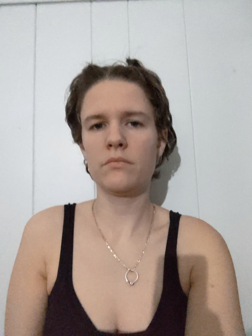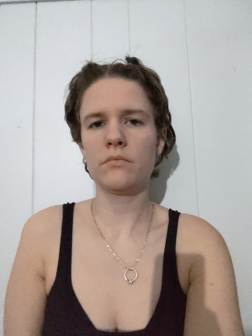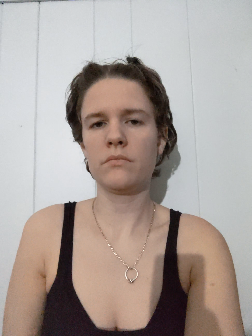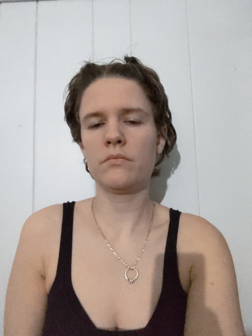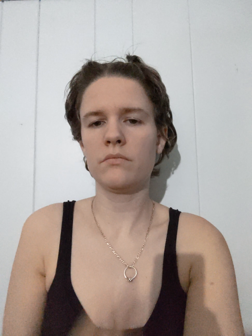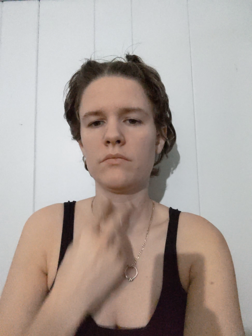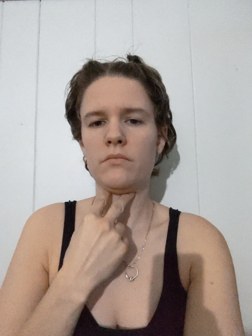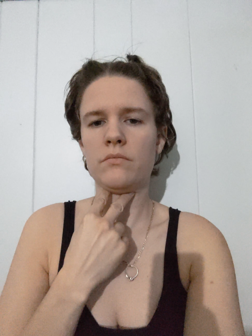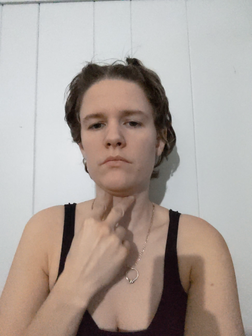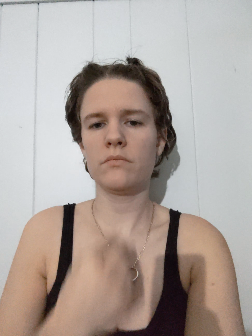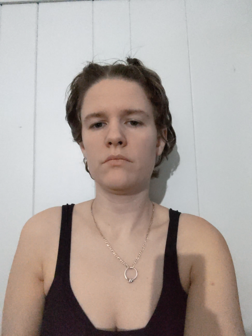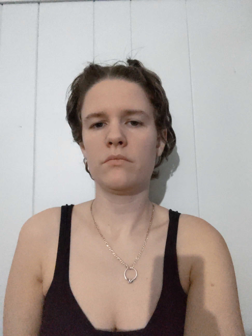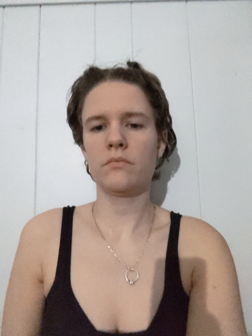stuck